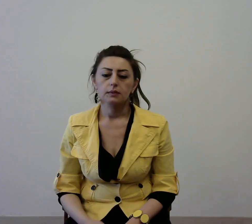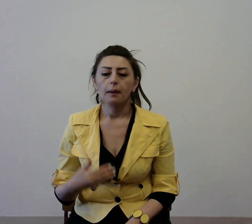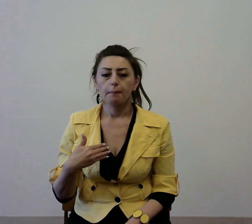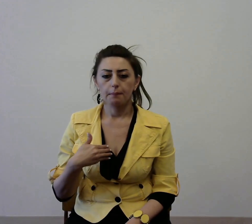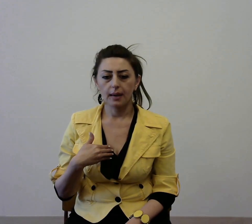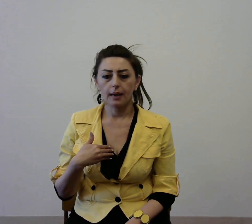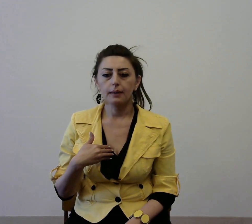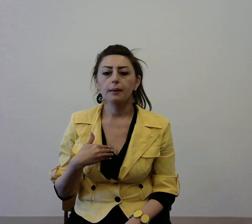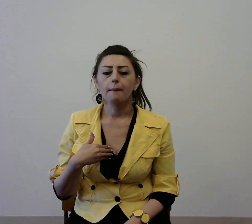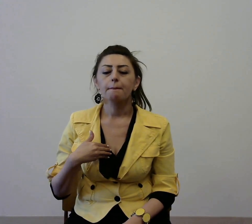mən